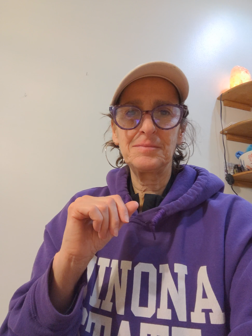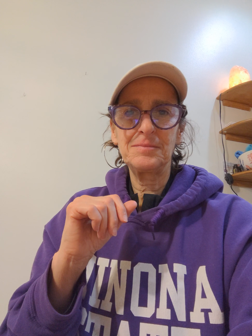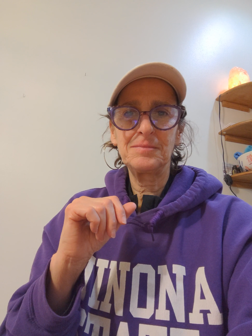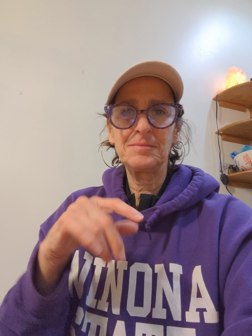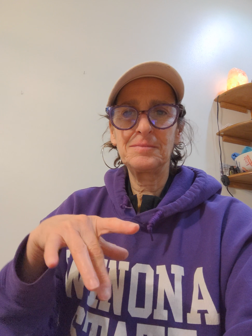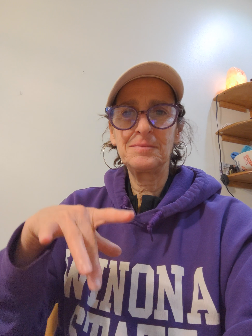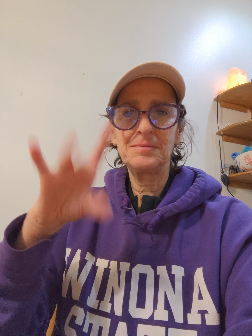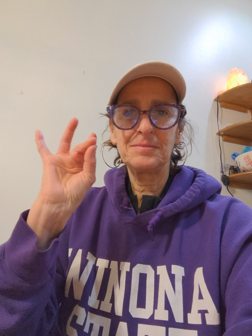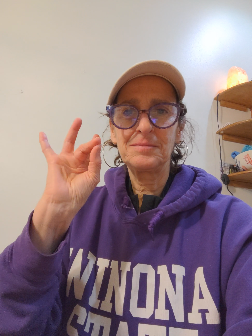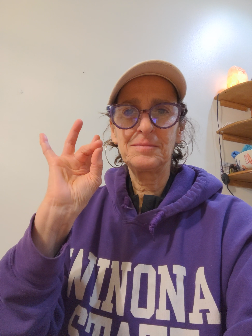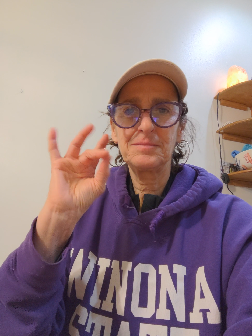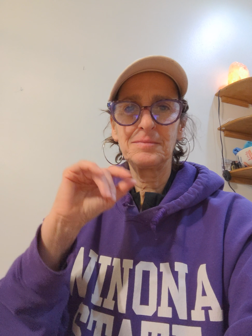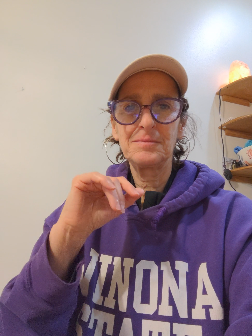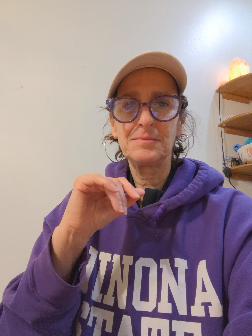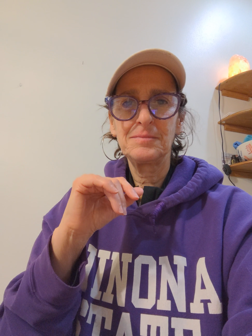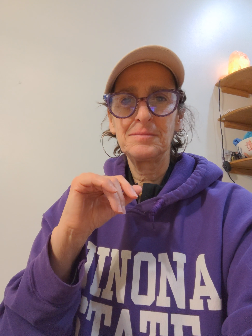find